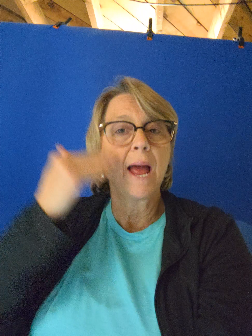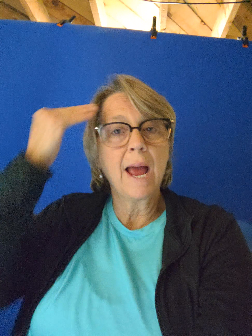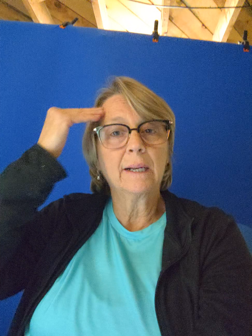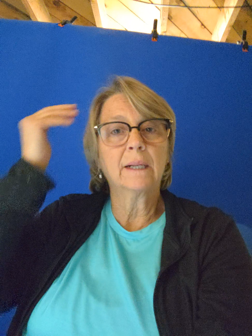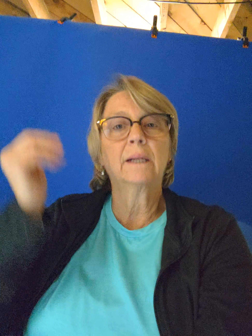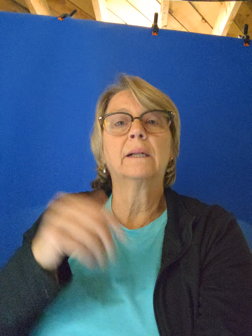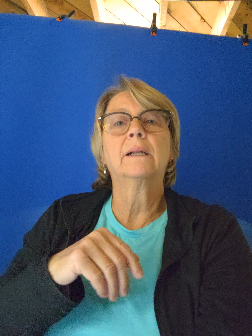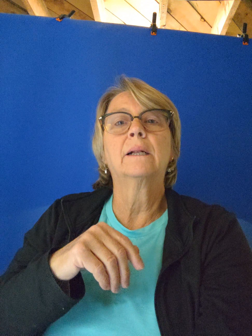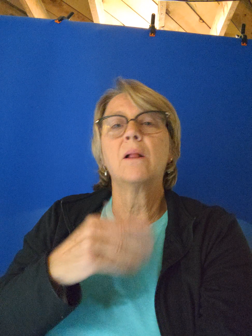head